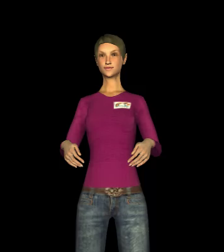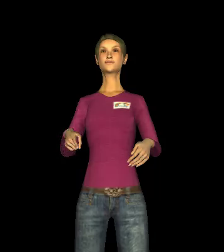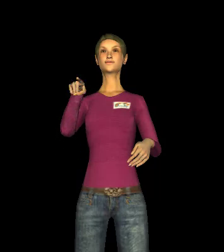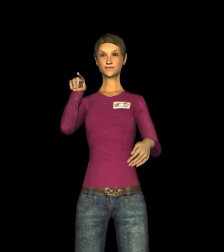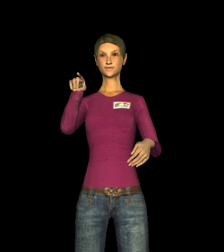أنت